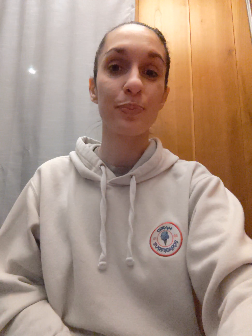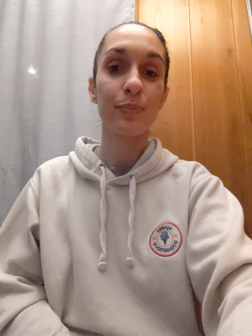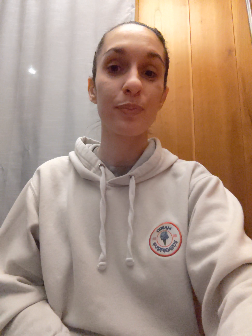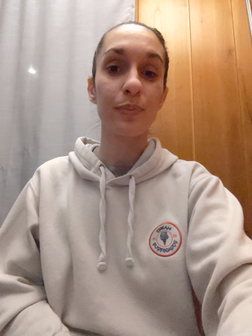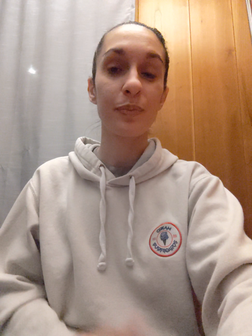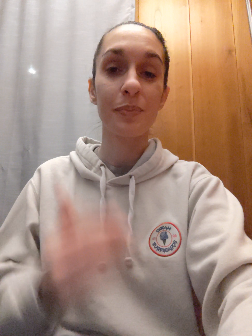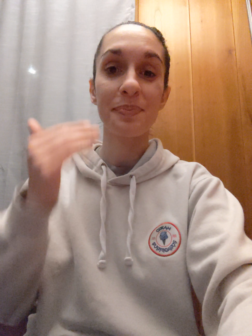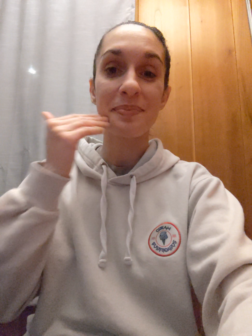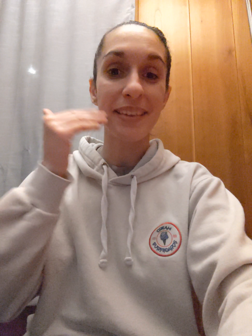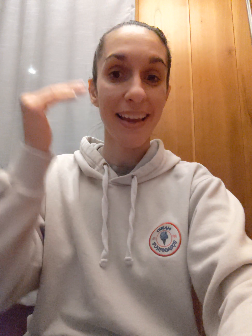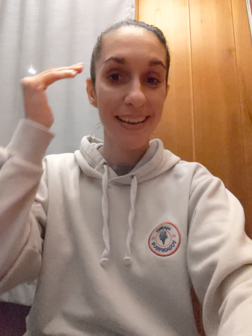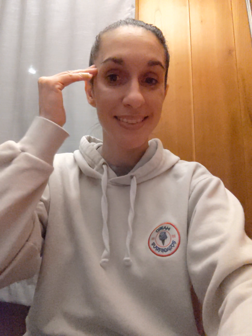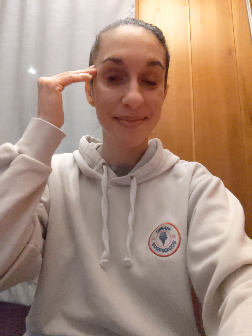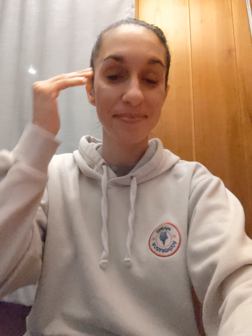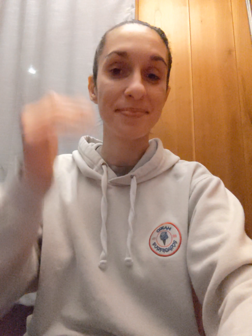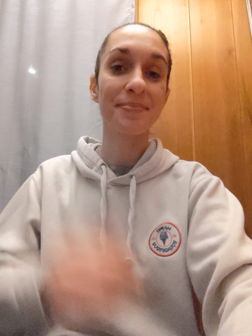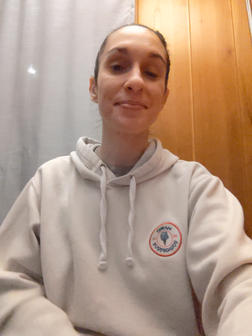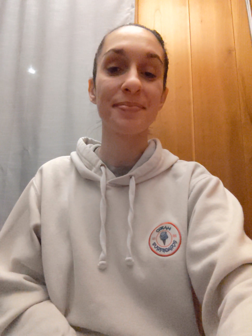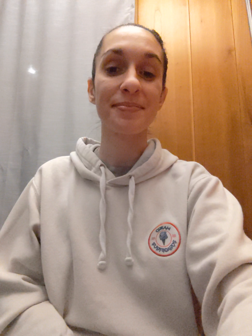head